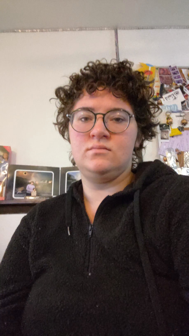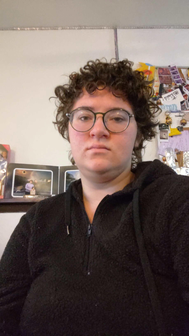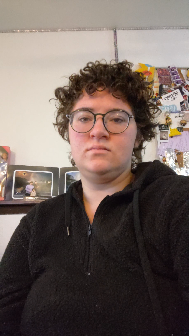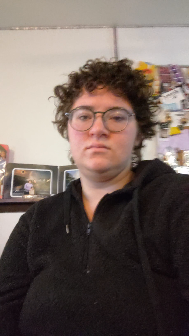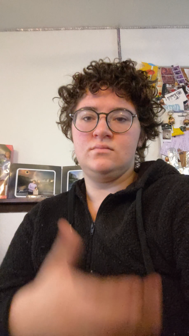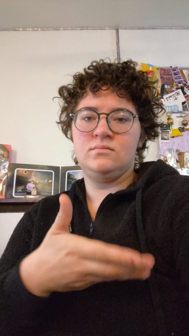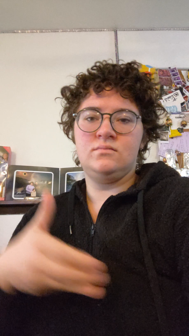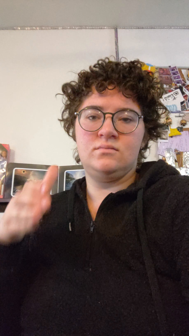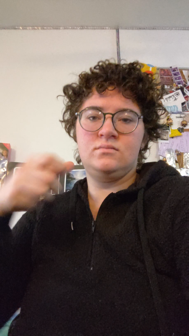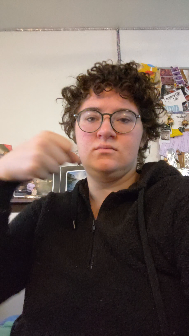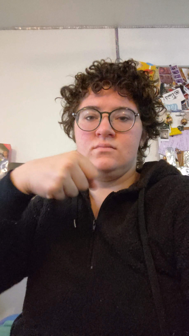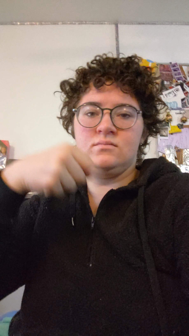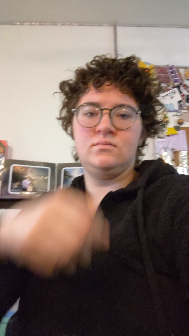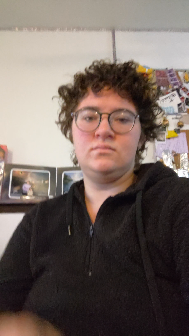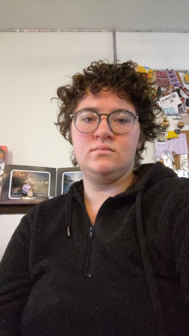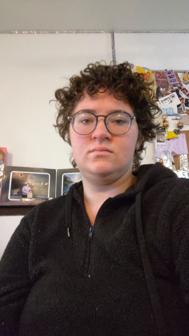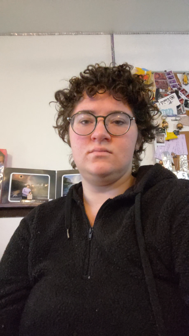basket